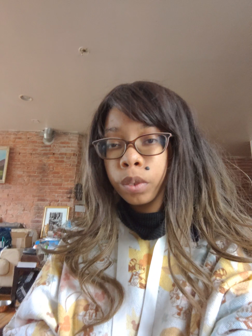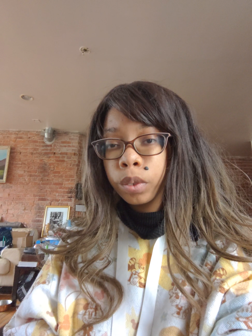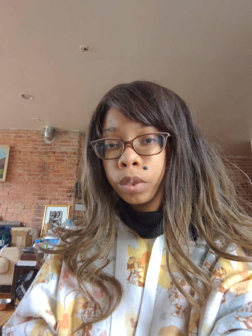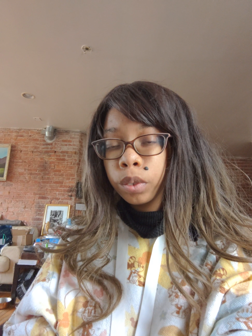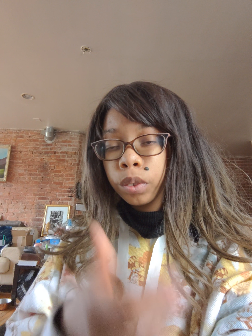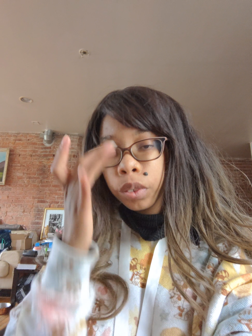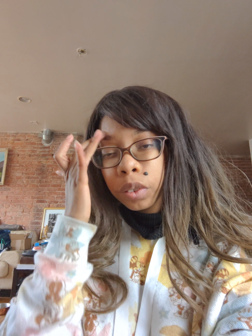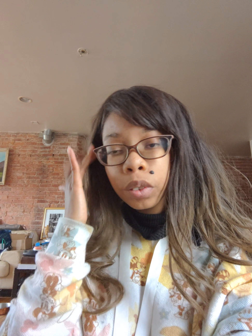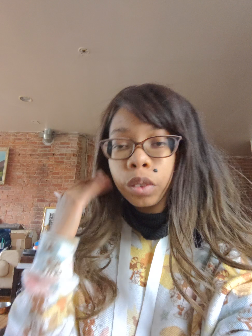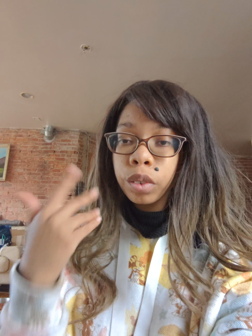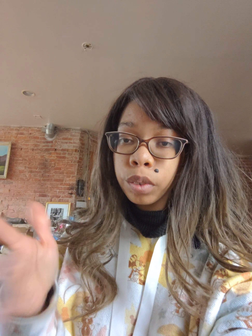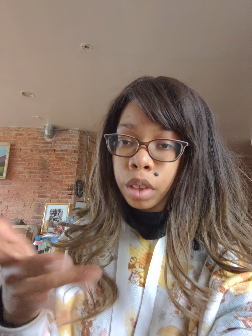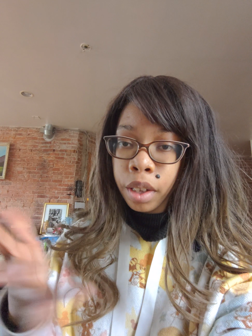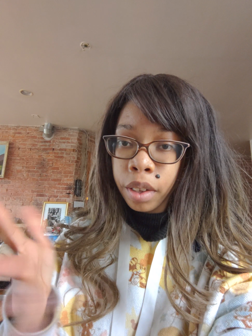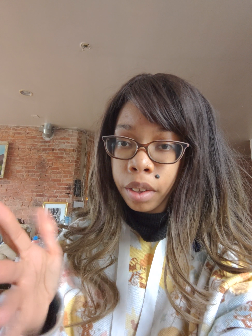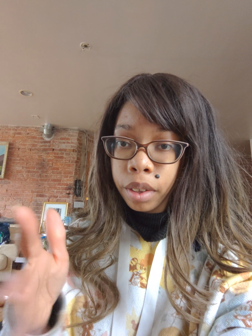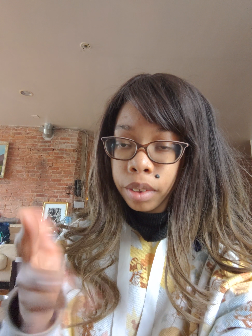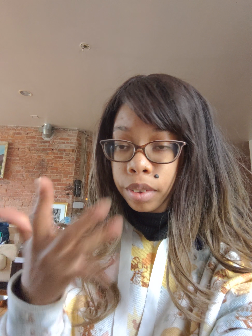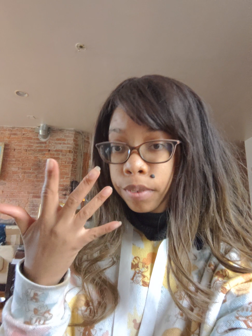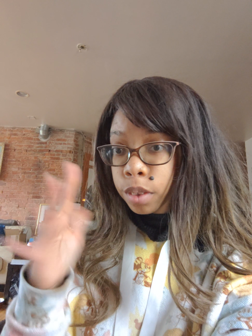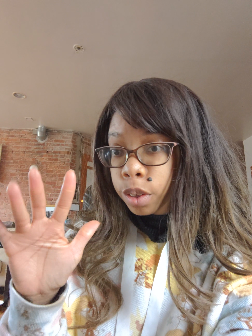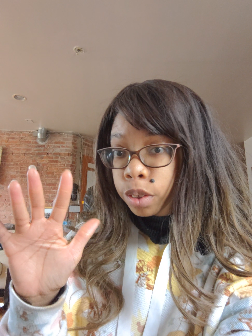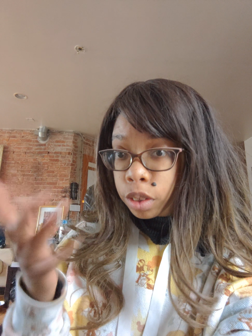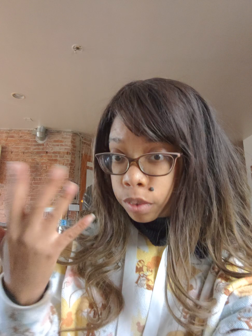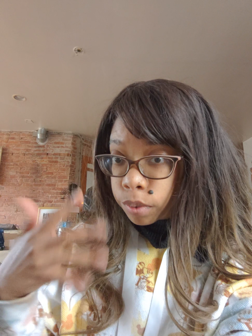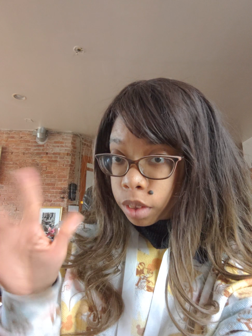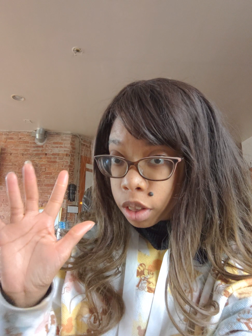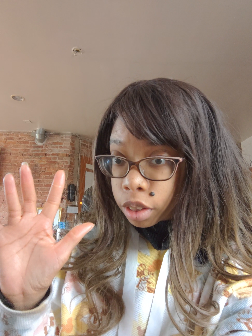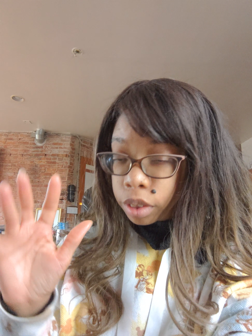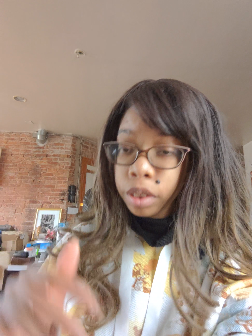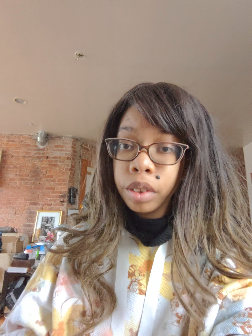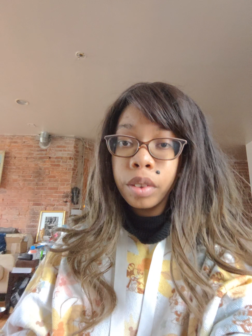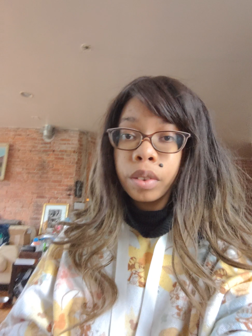finish